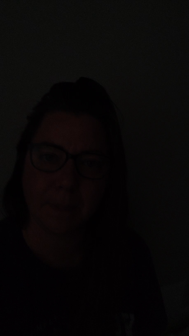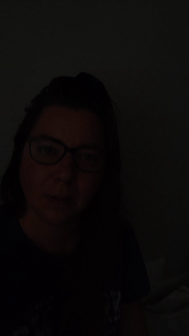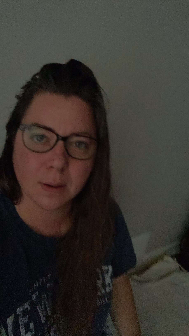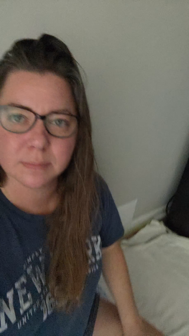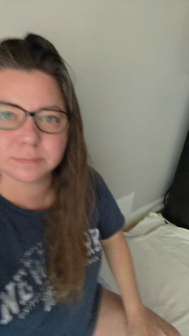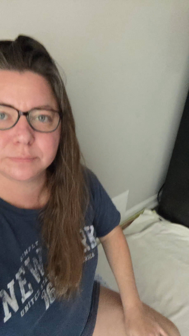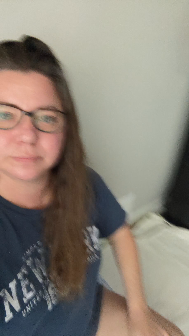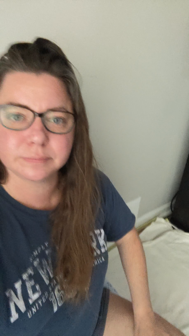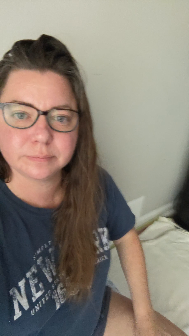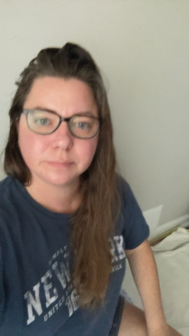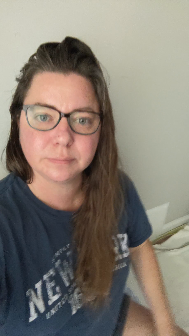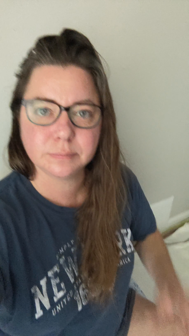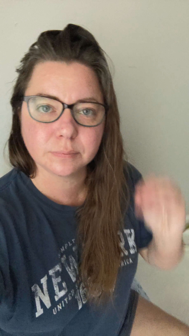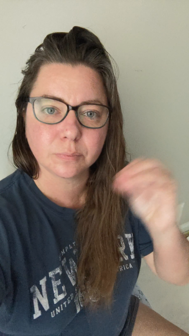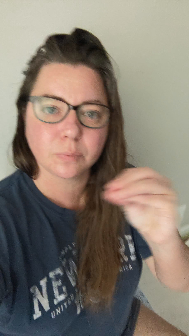more